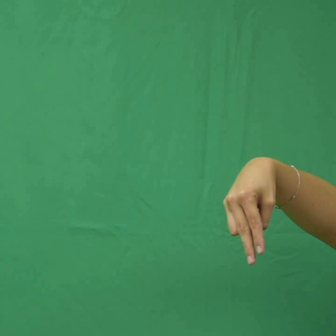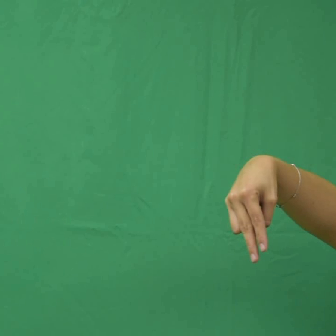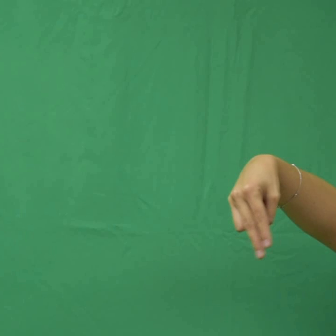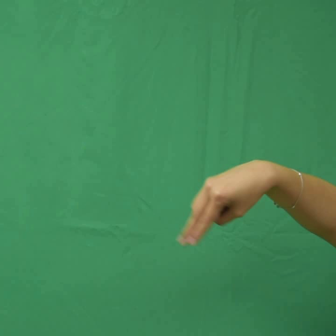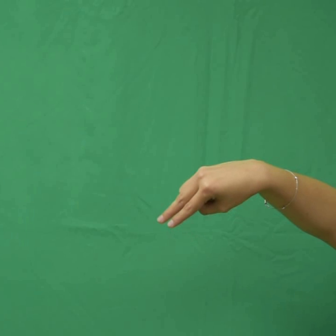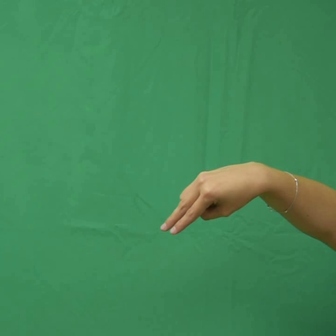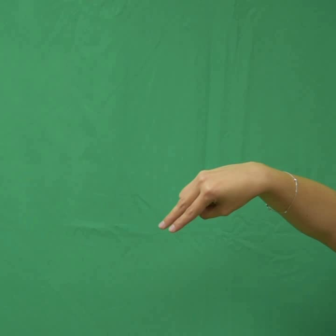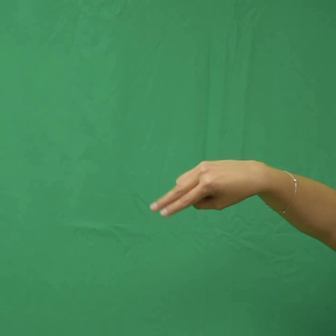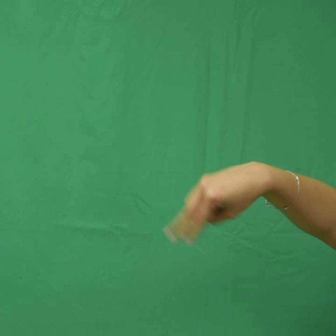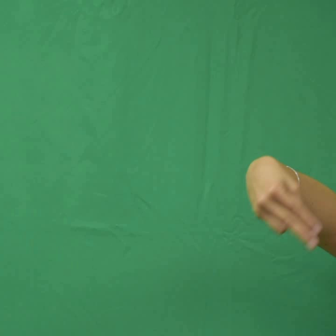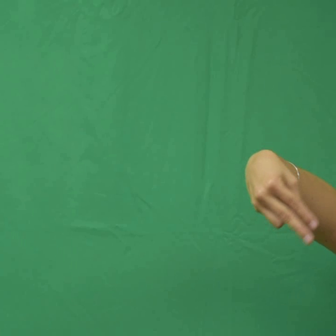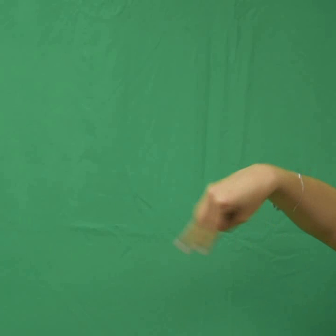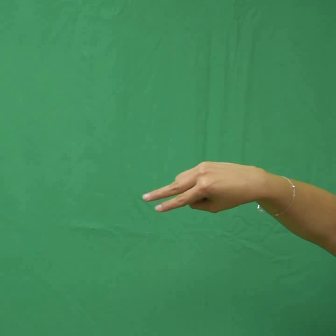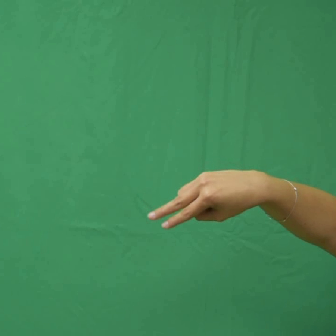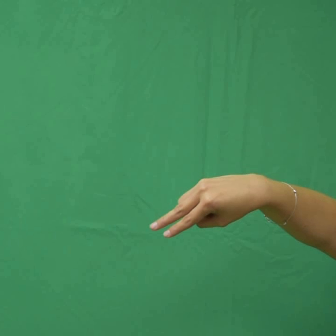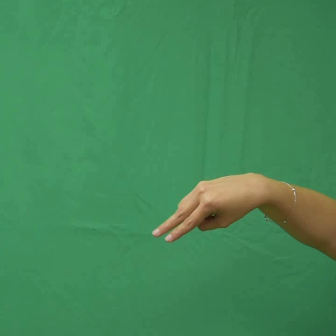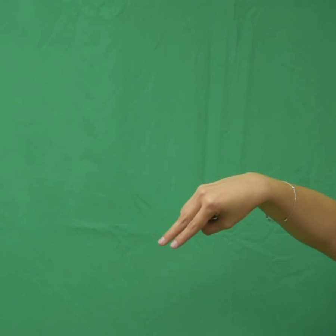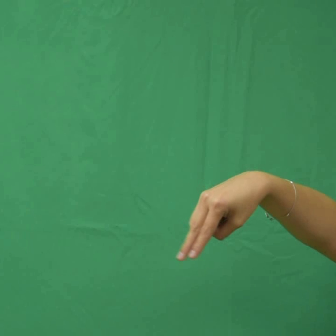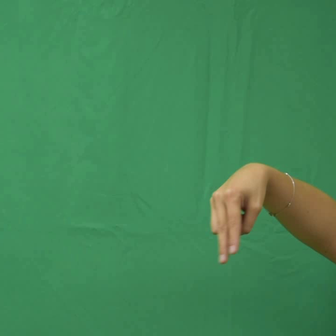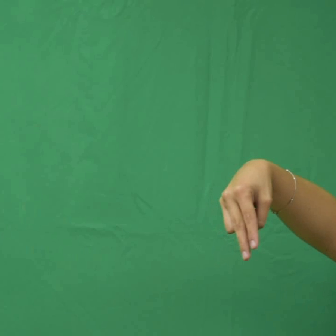Ñ